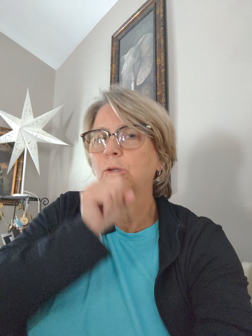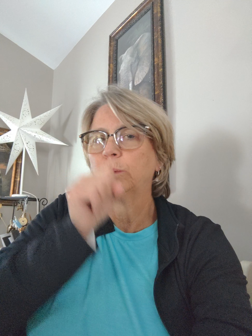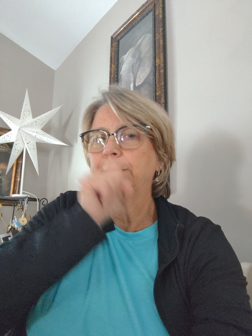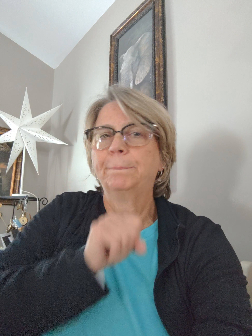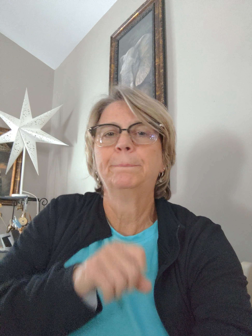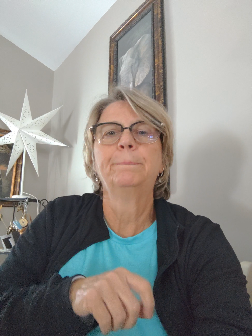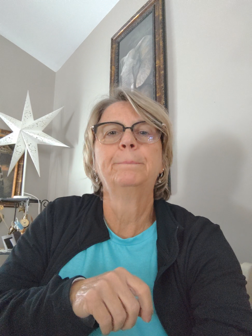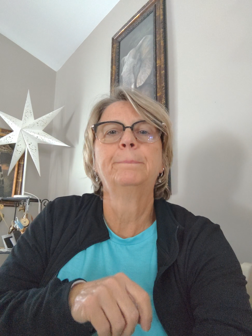ice cream